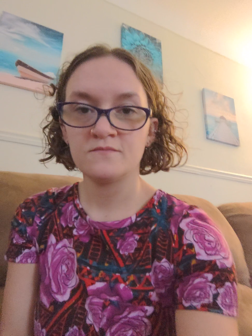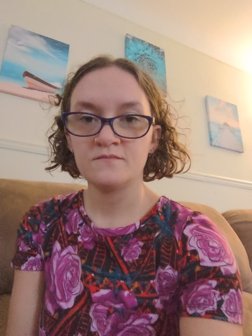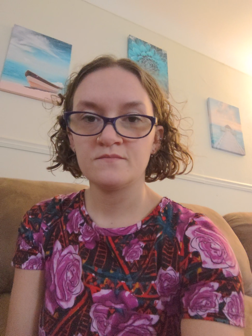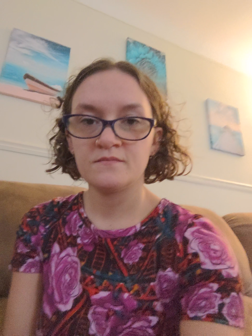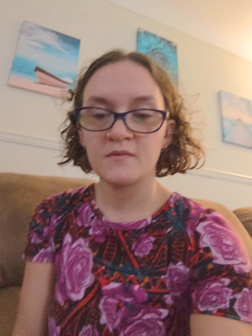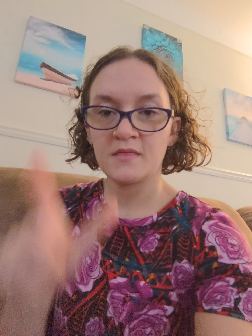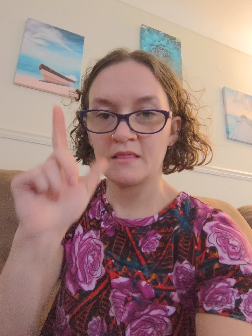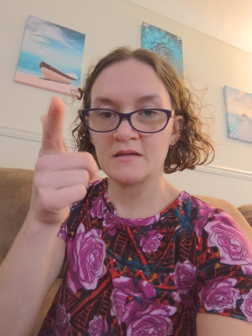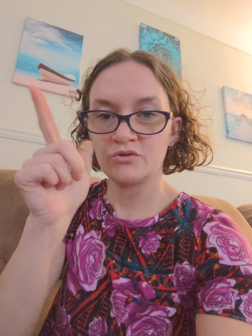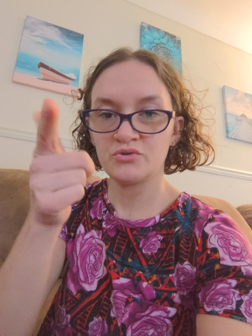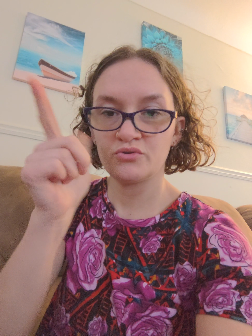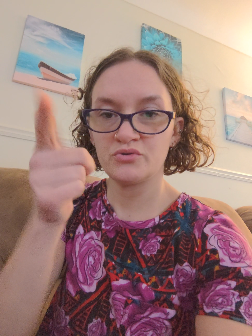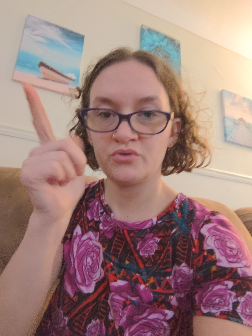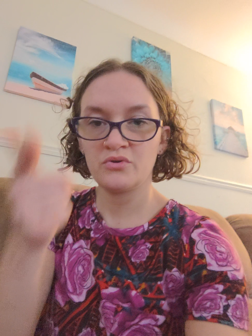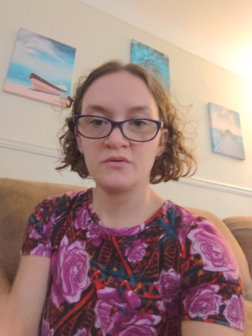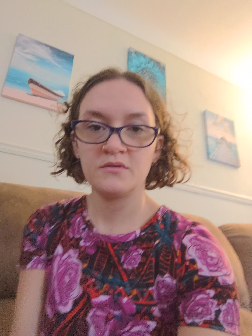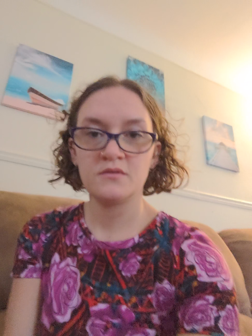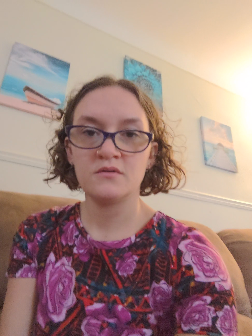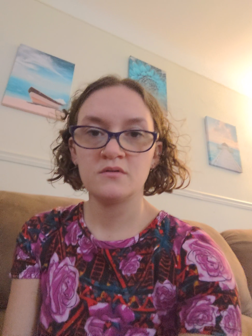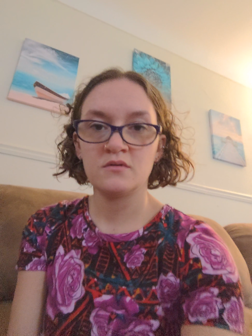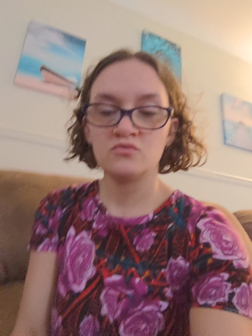later